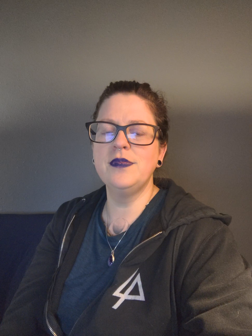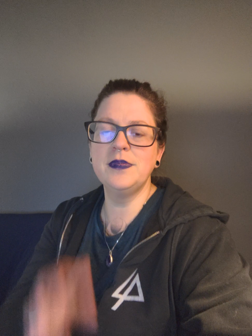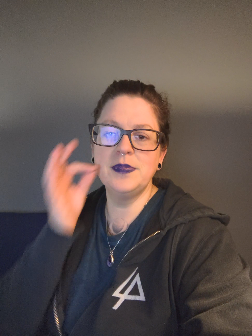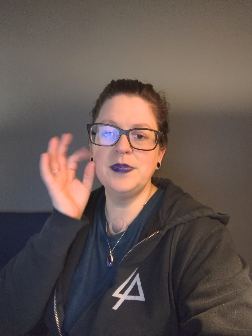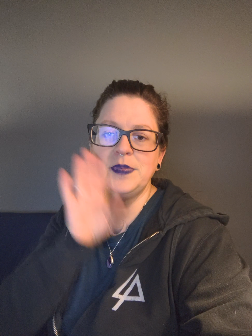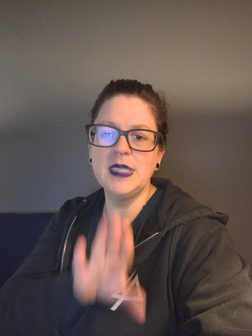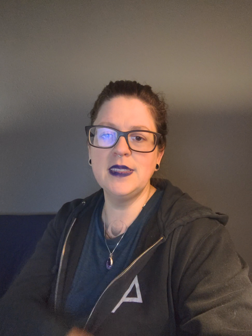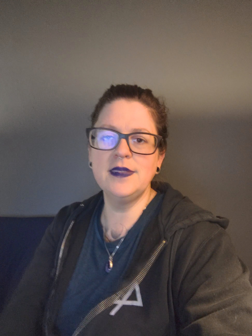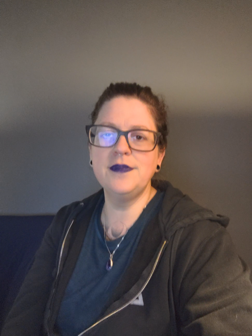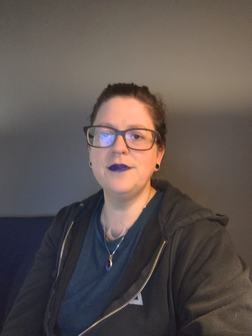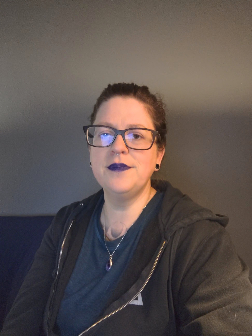bee